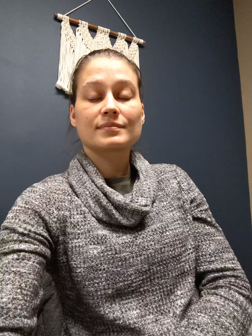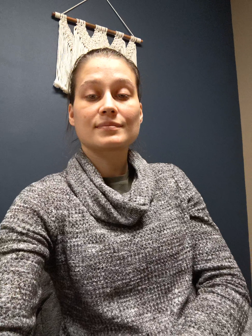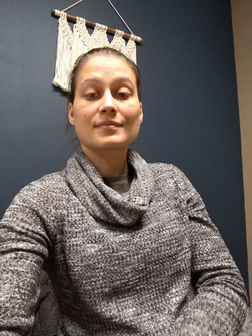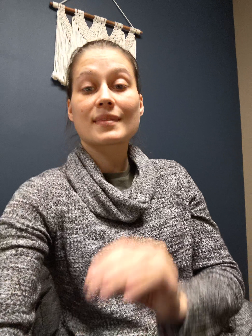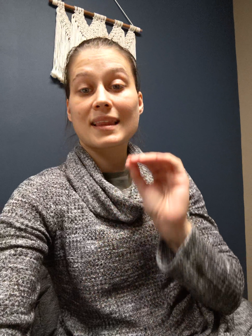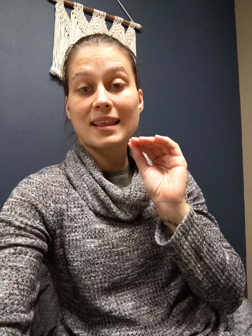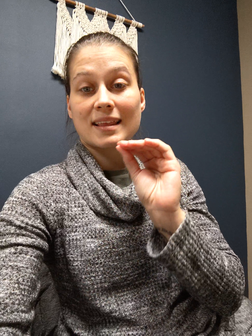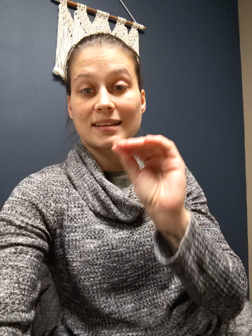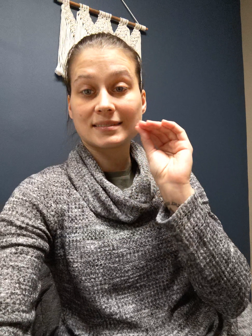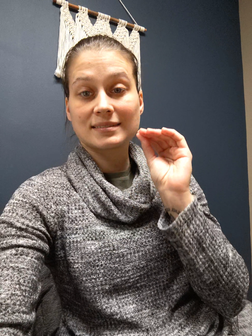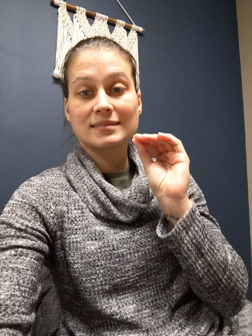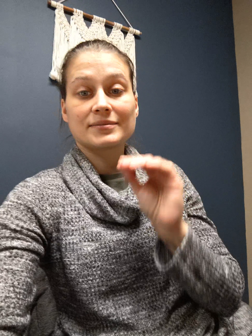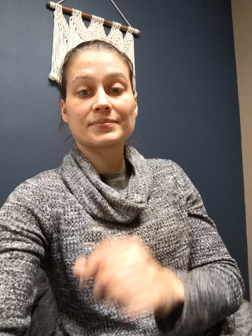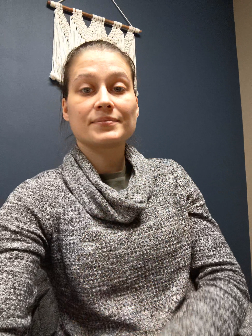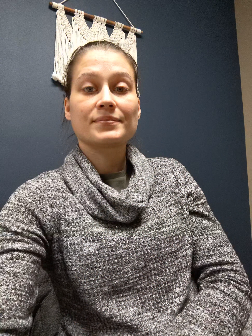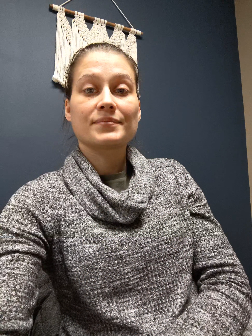kiss